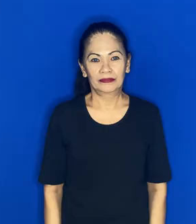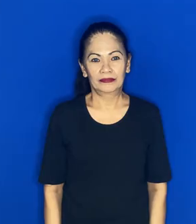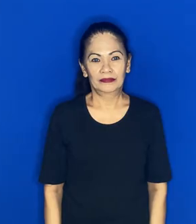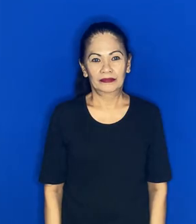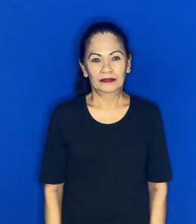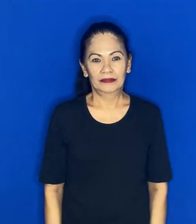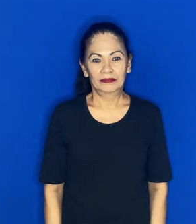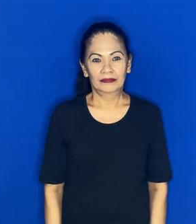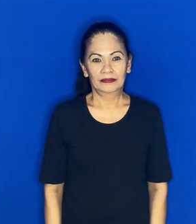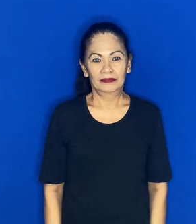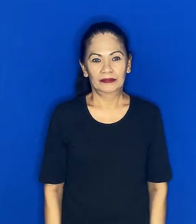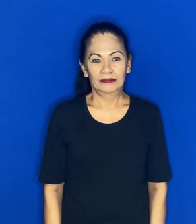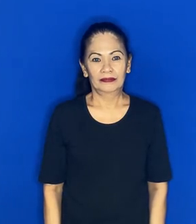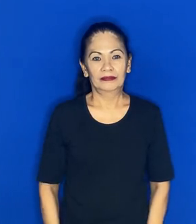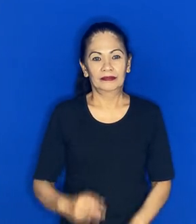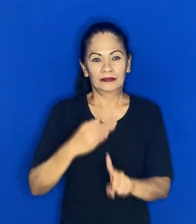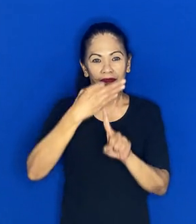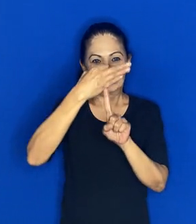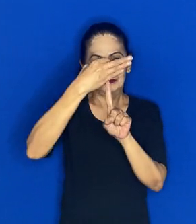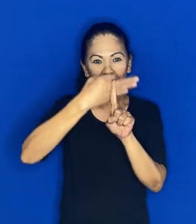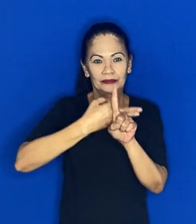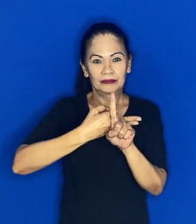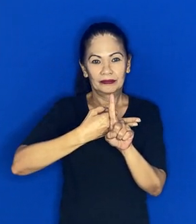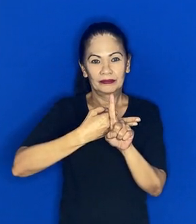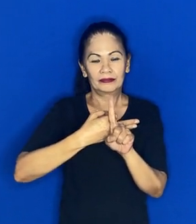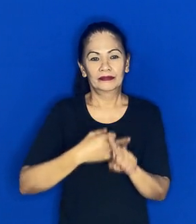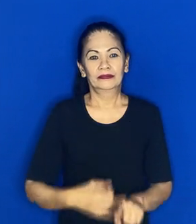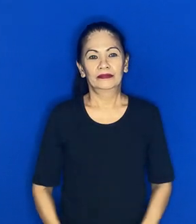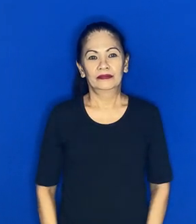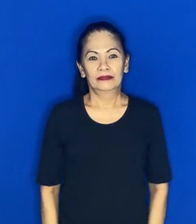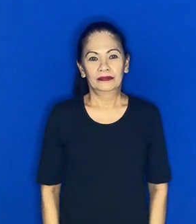february